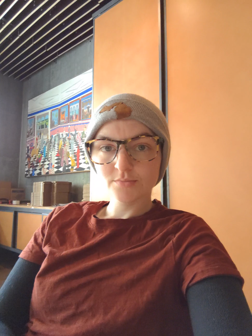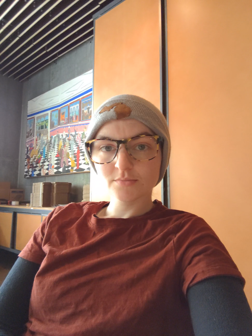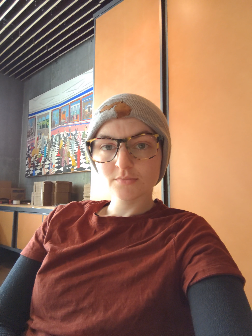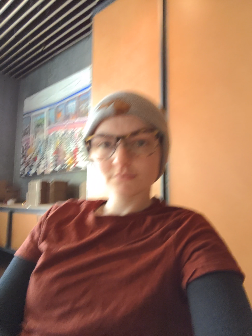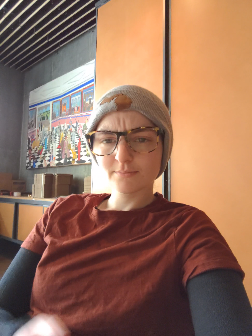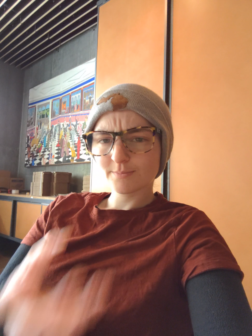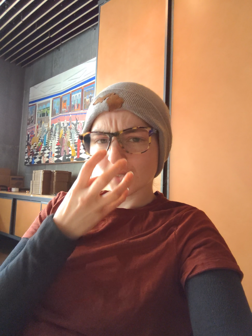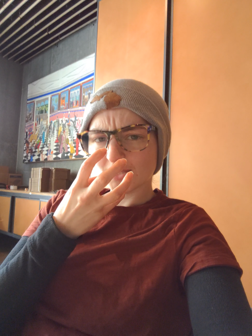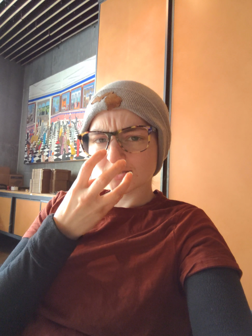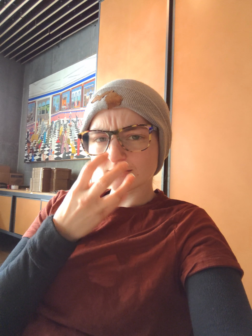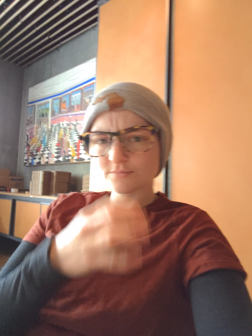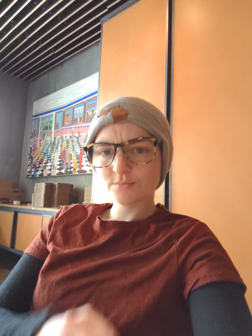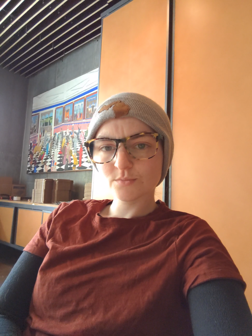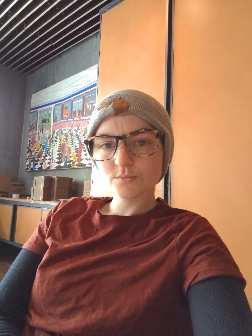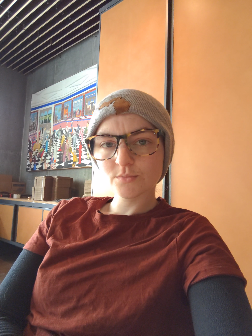mad